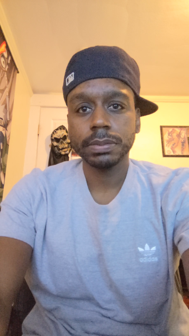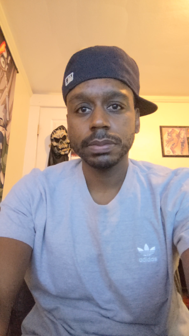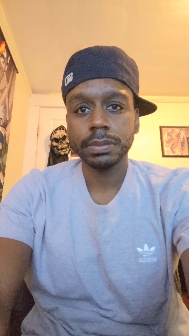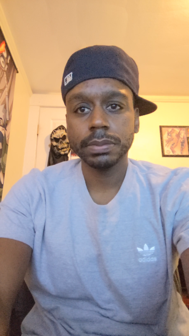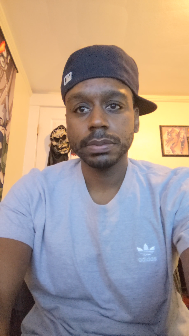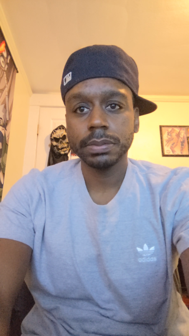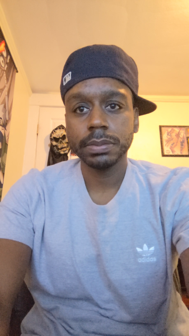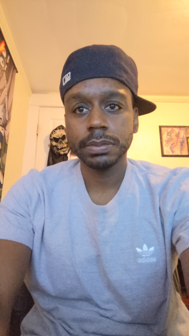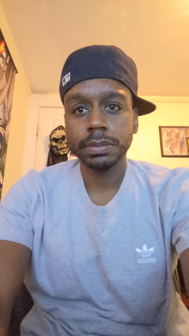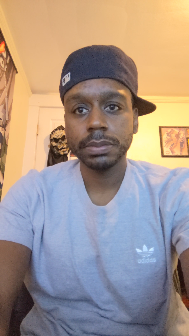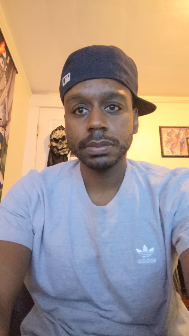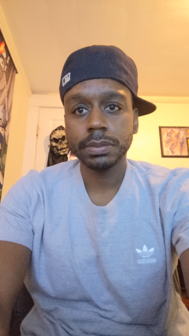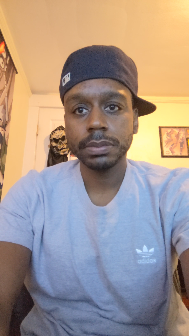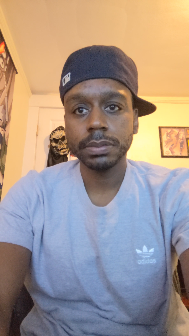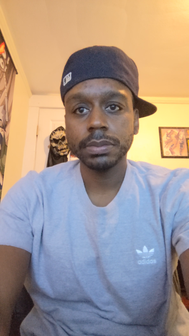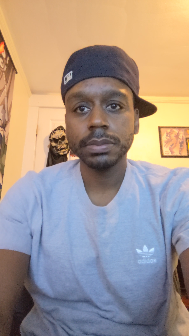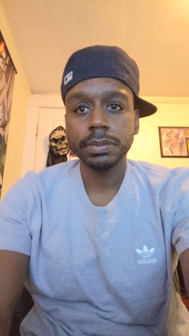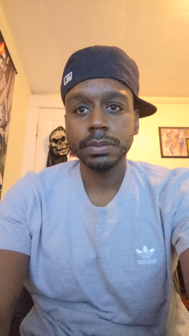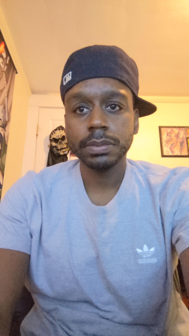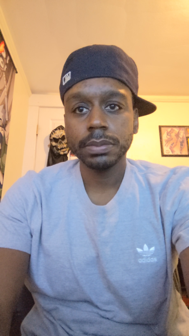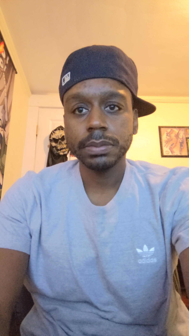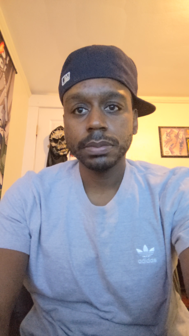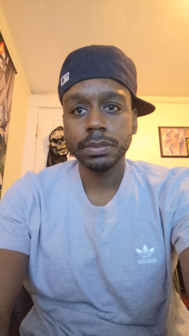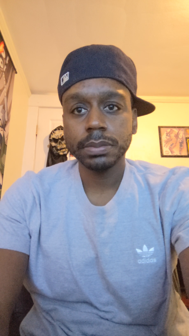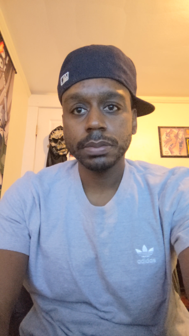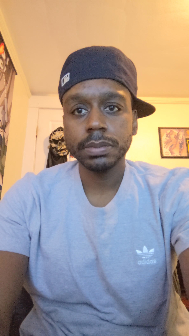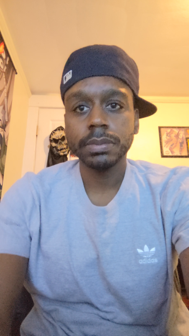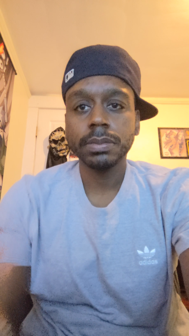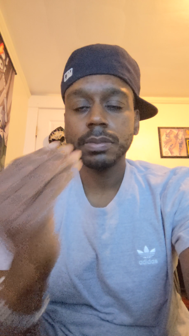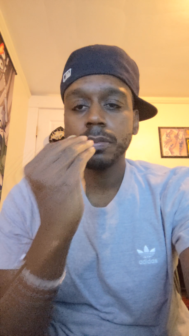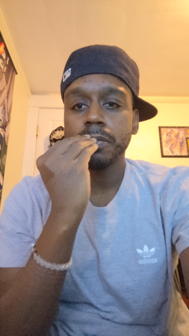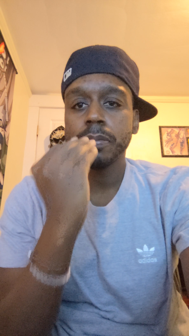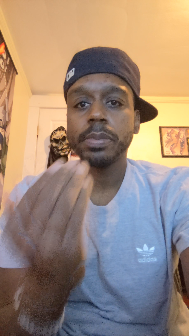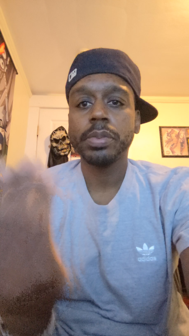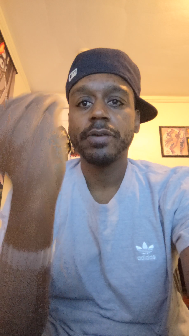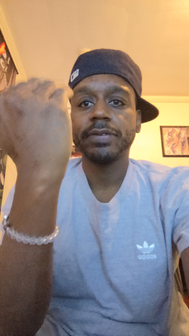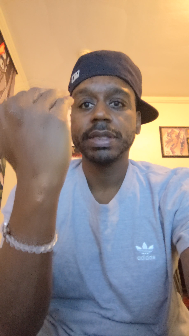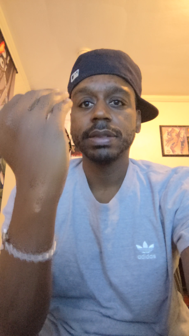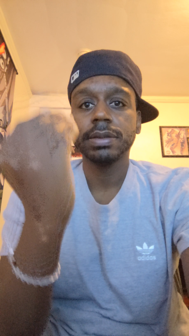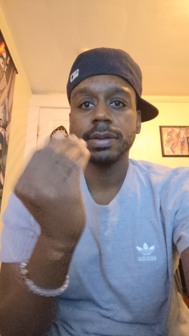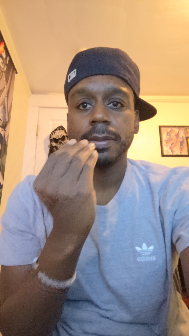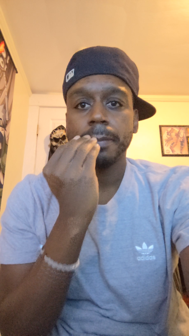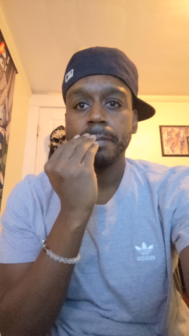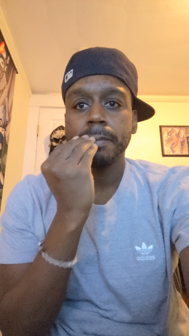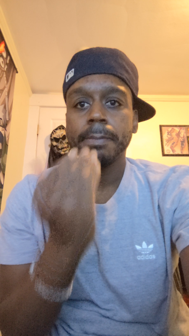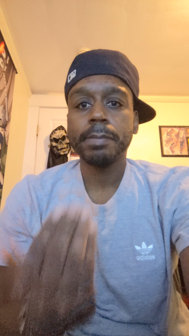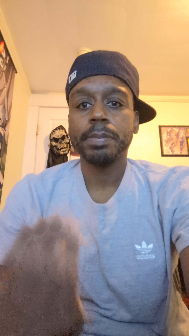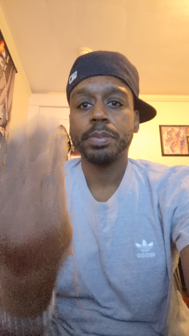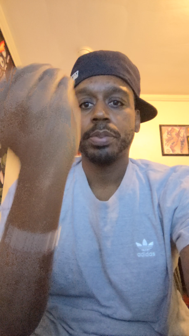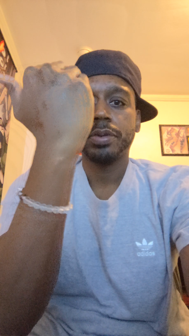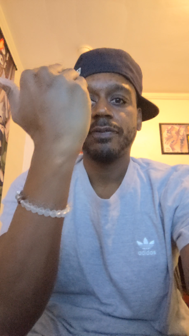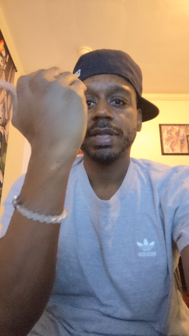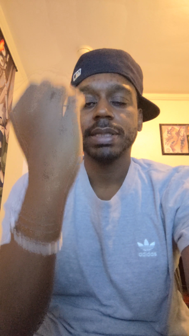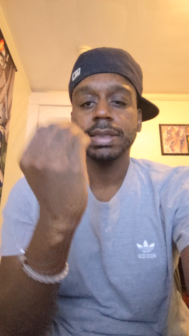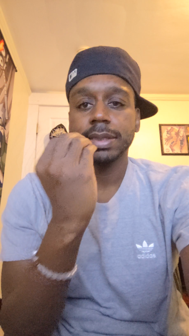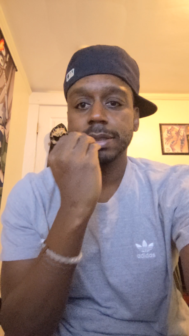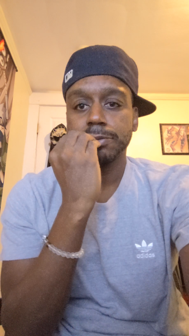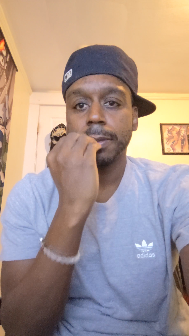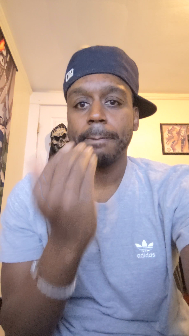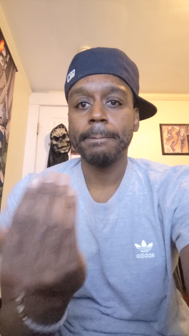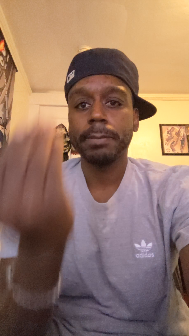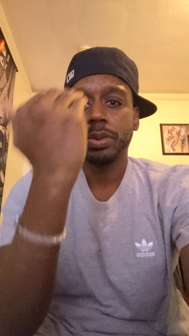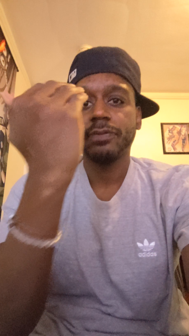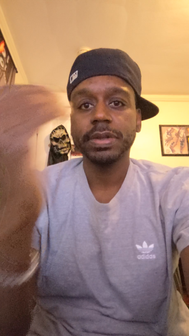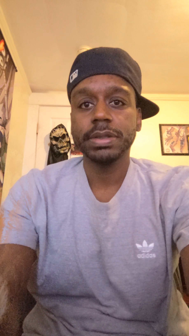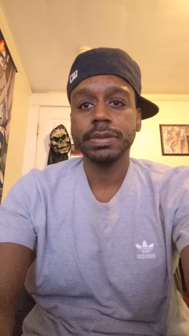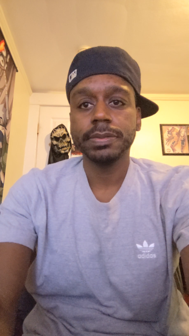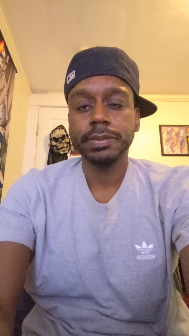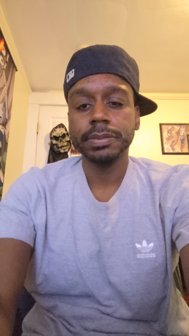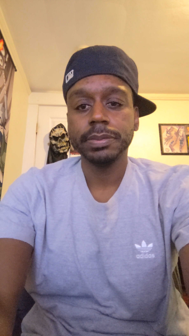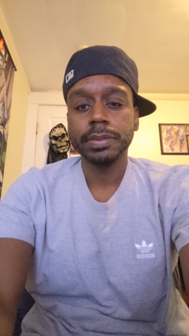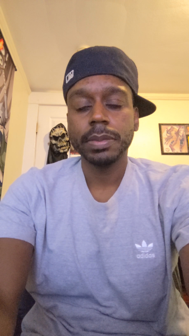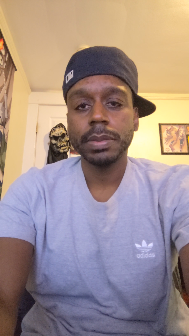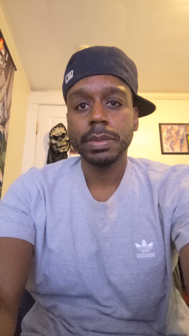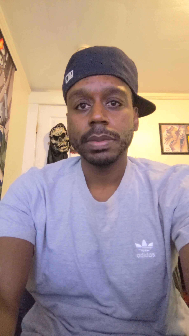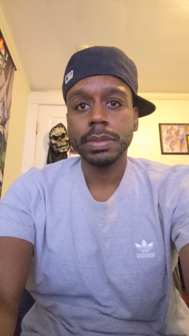breakfast